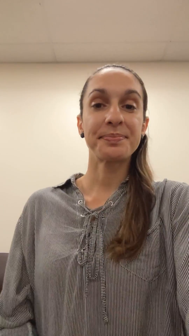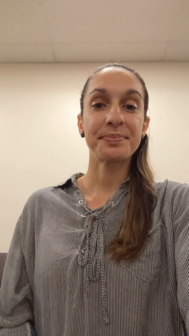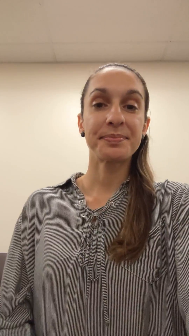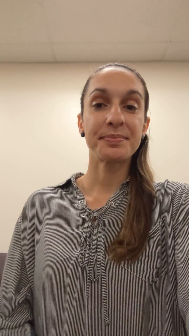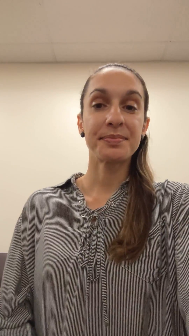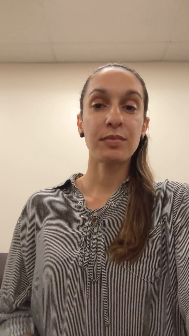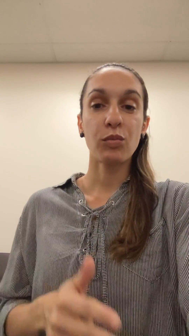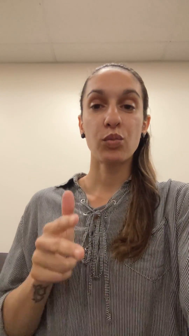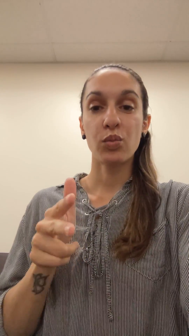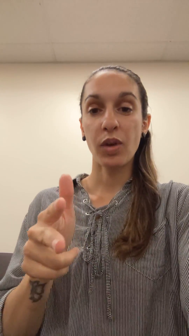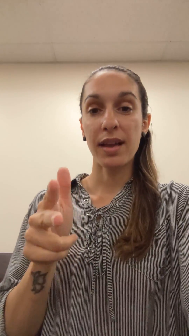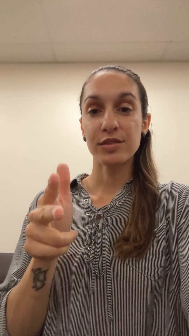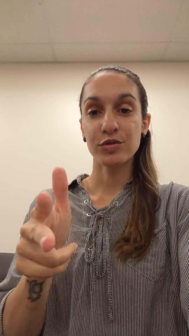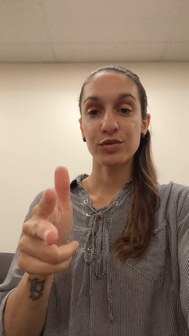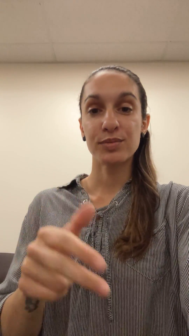garage